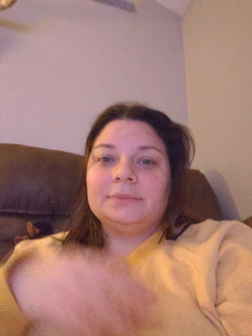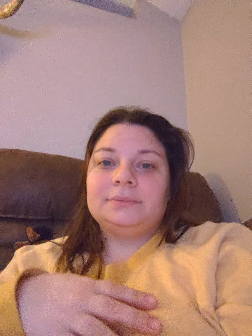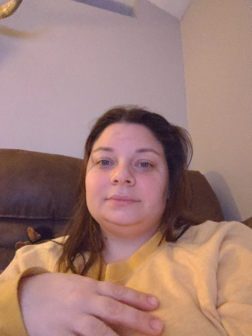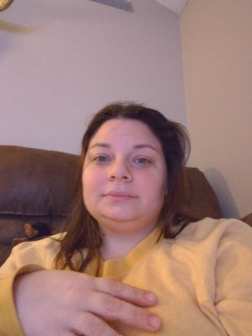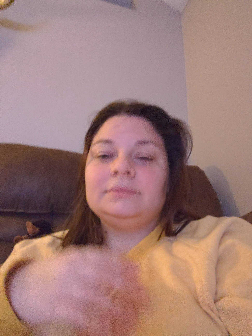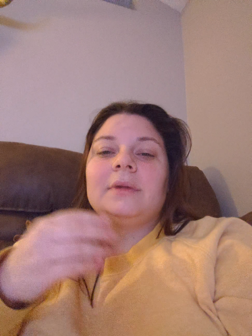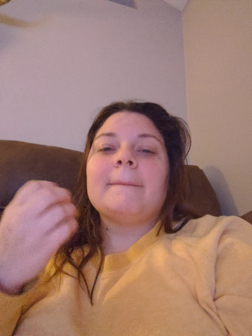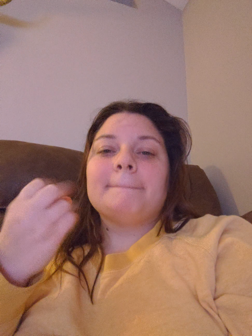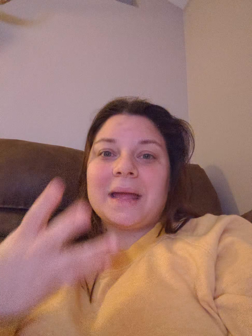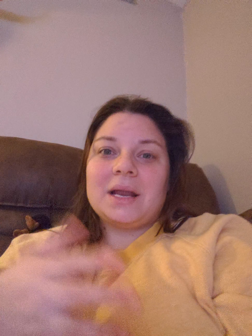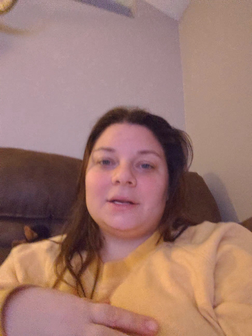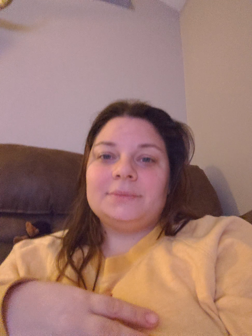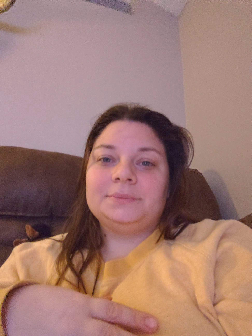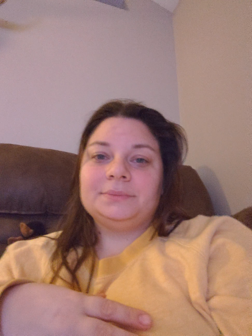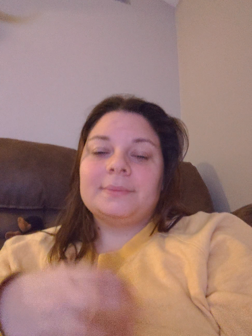many